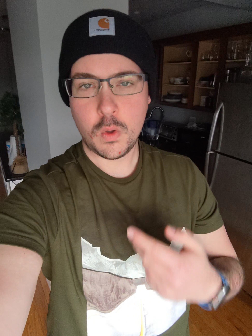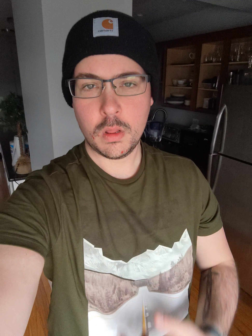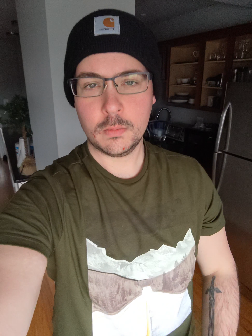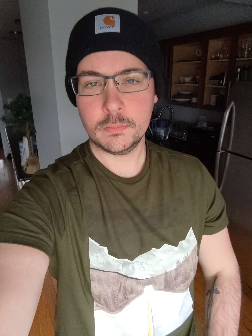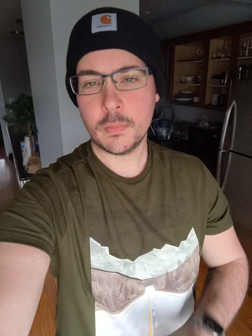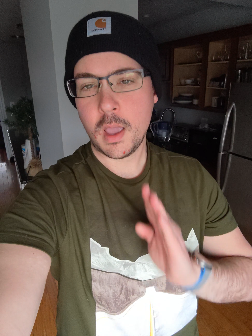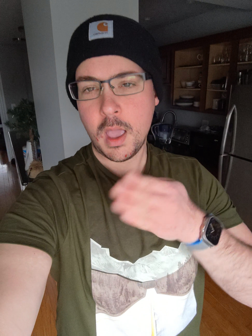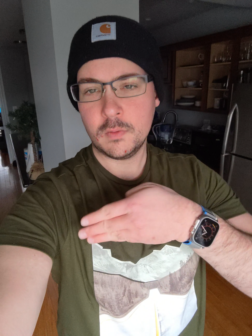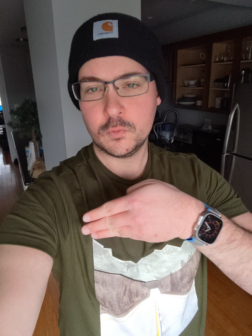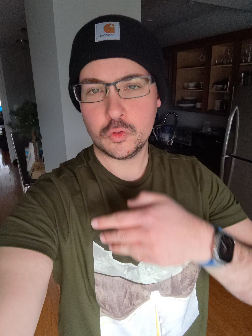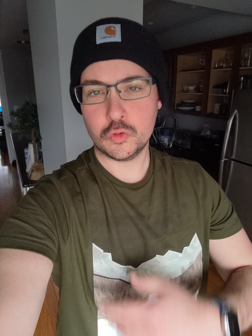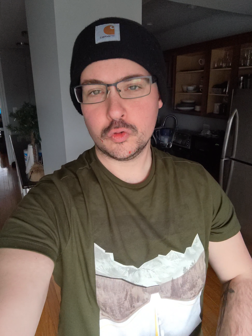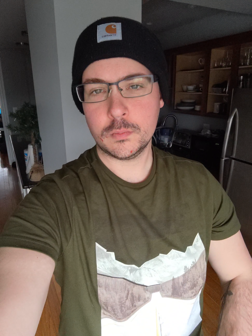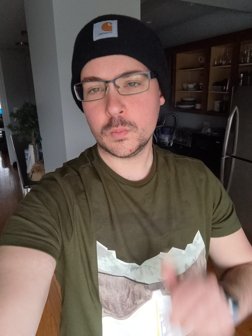after